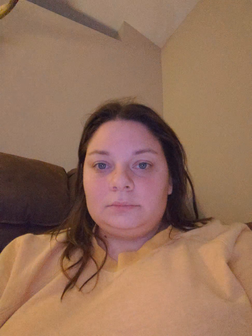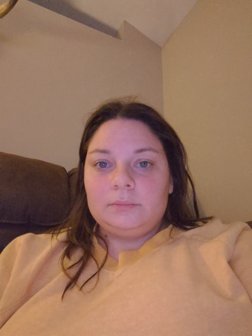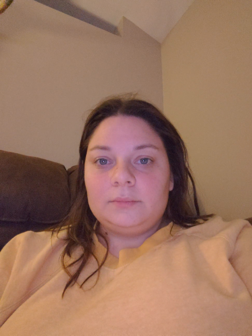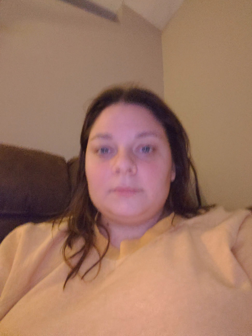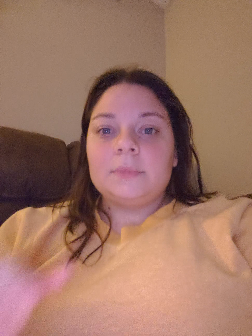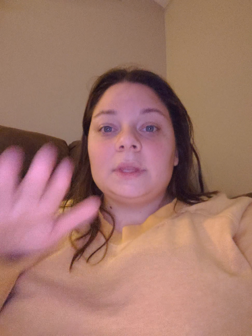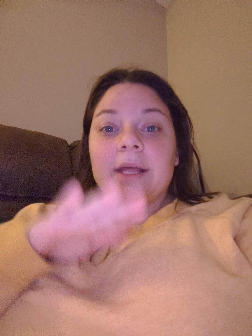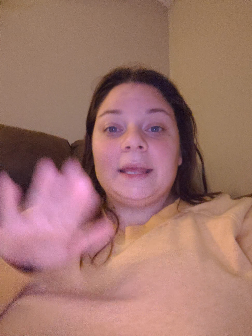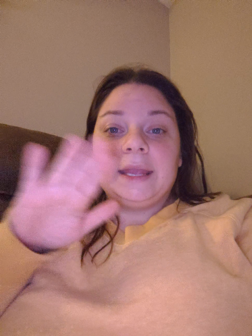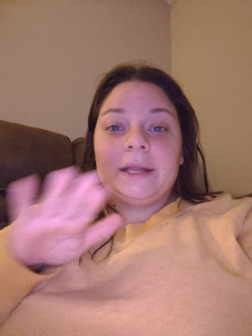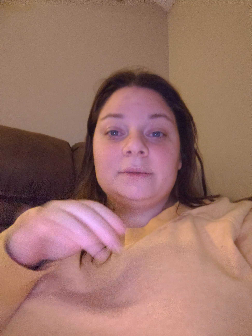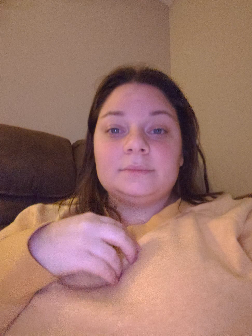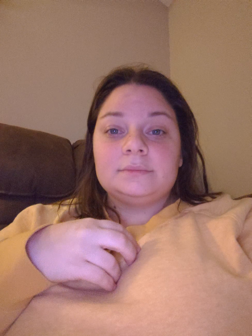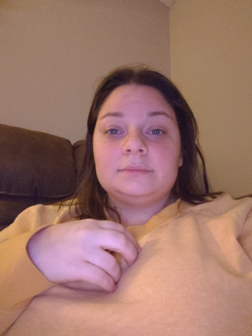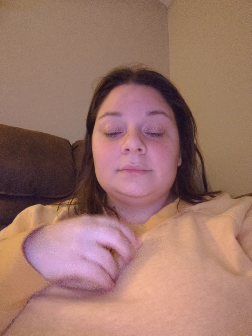clean